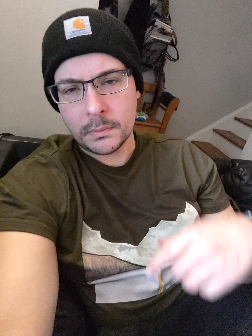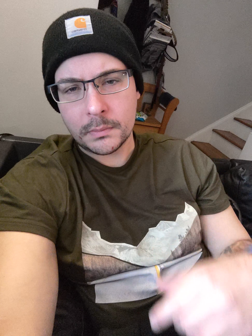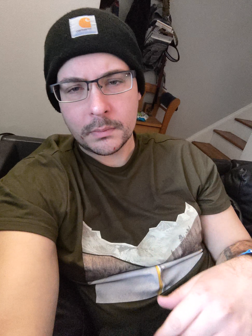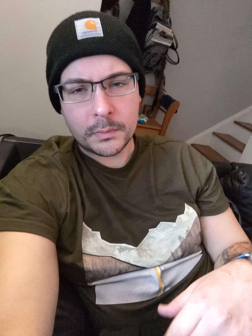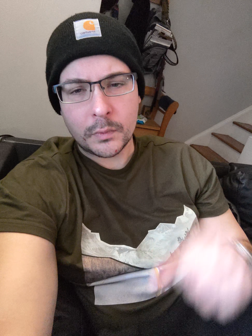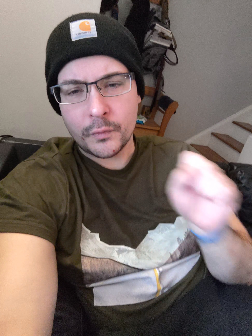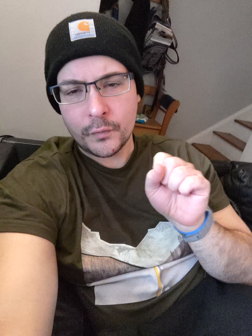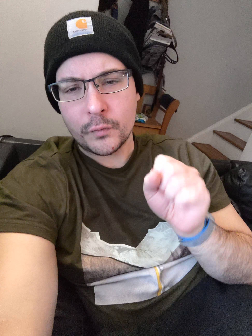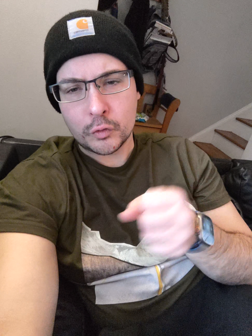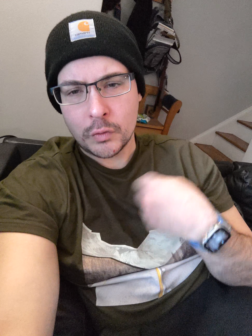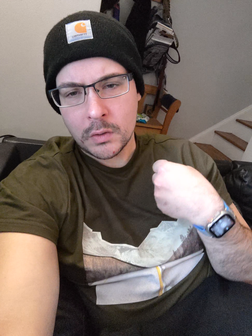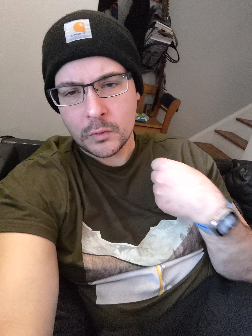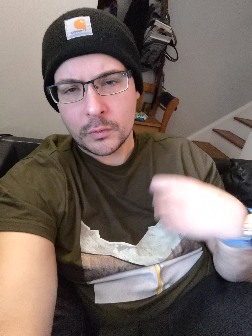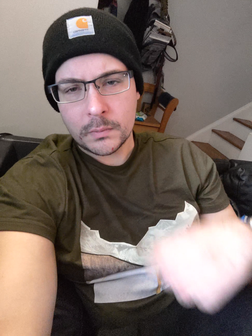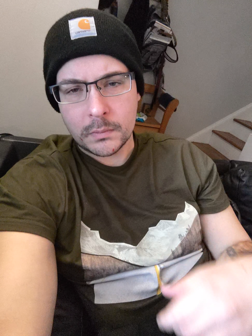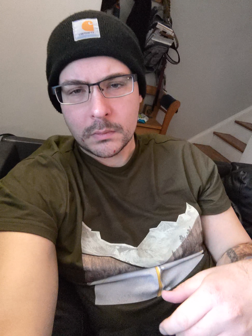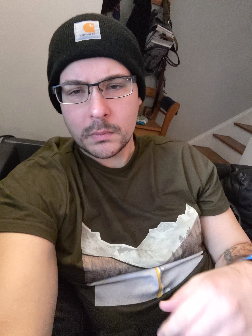refrigerator